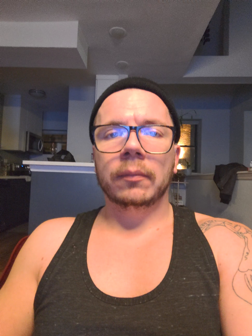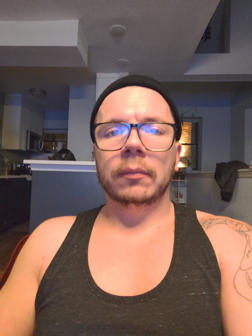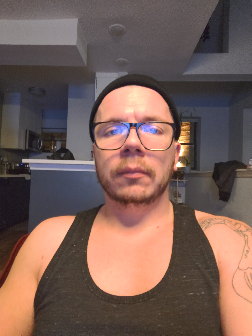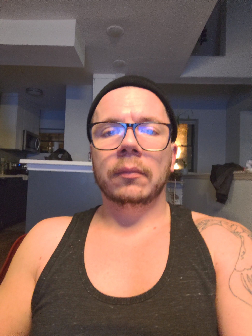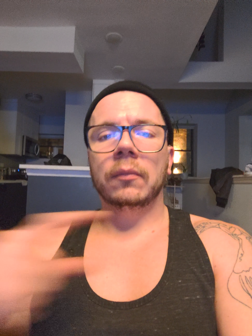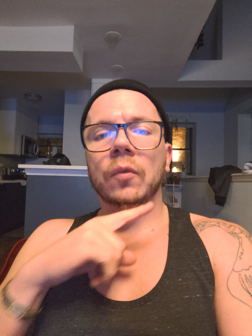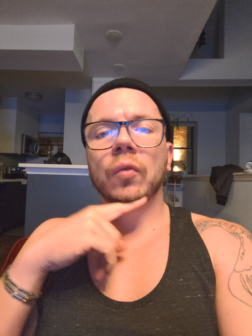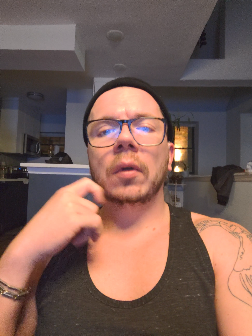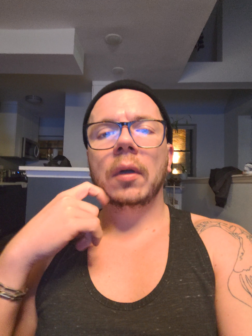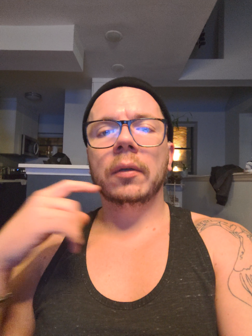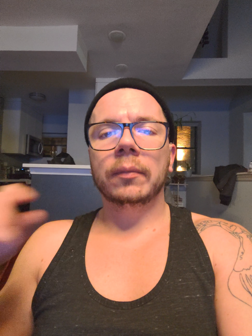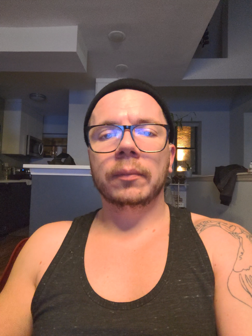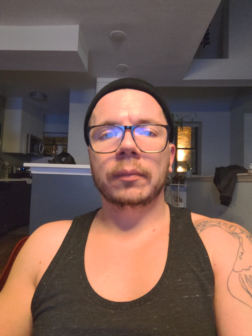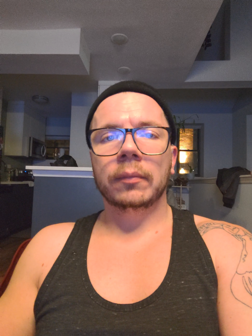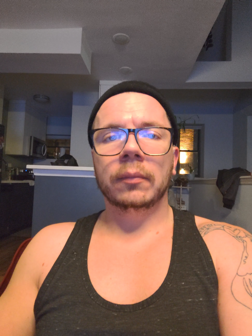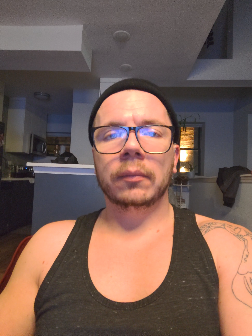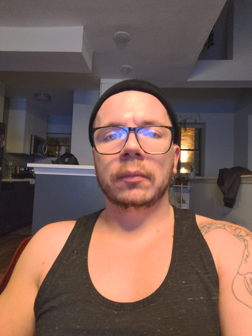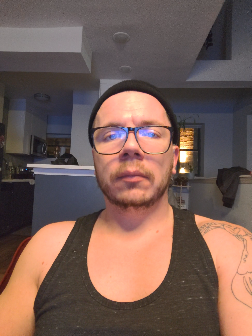dry